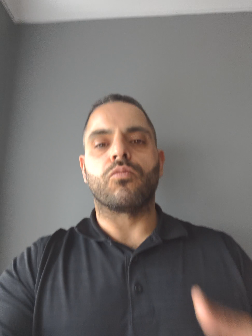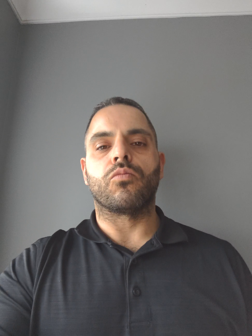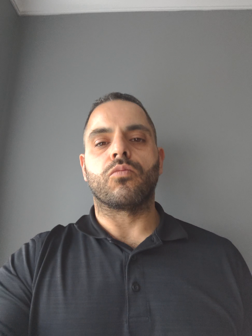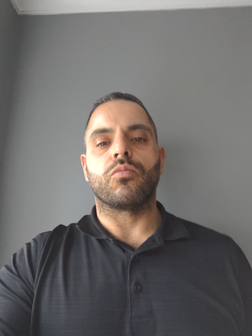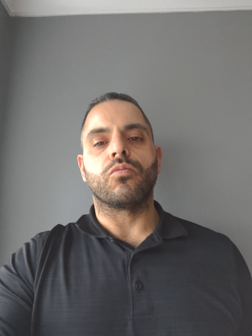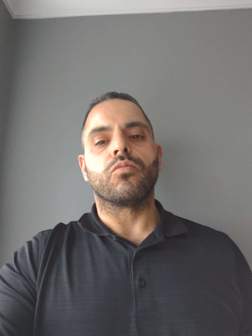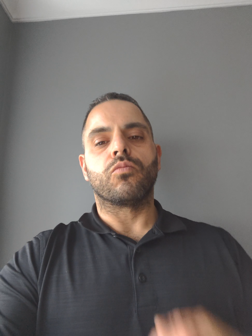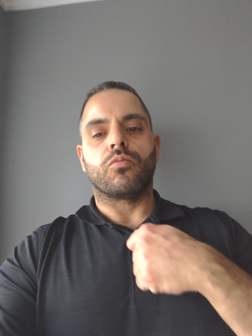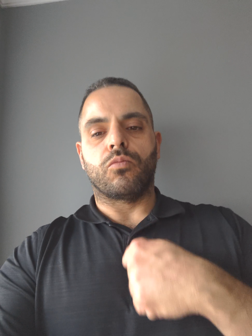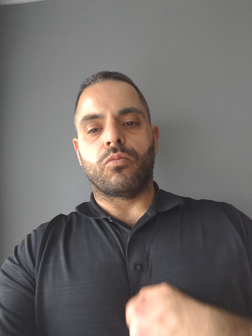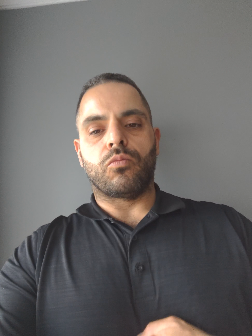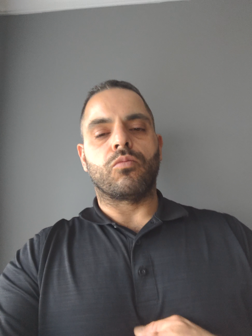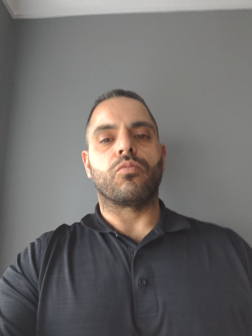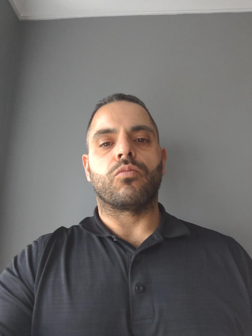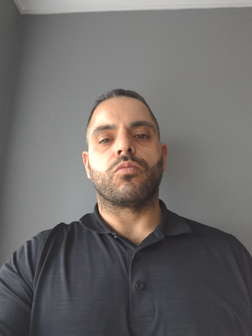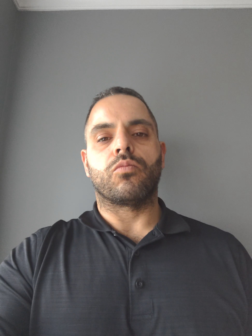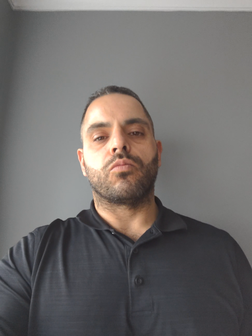zipper